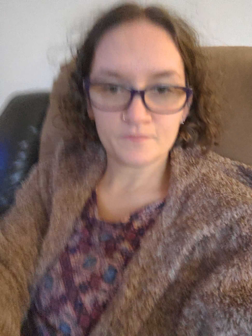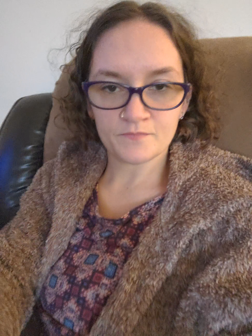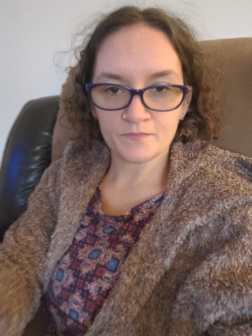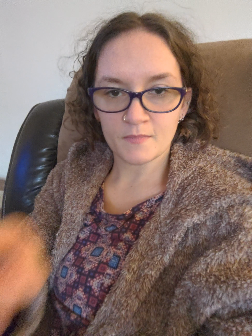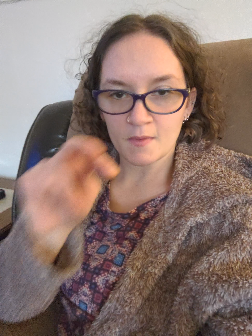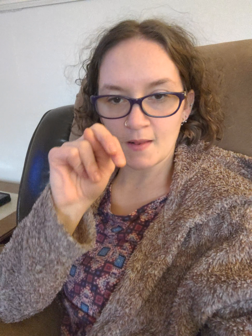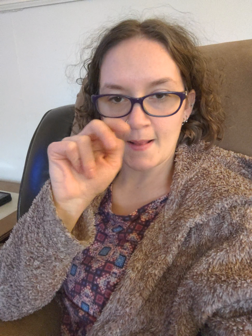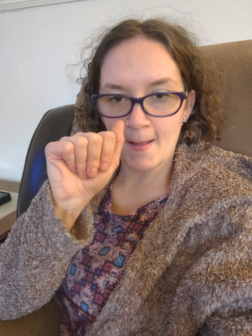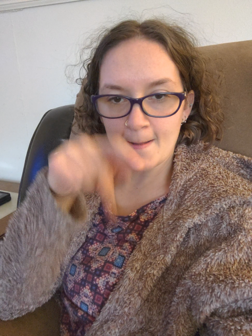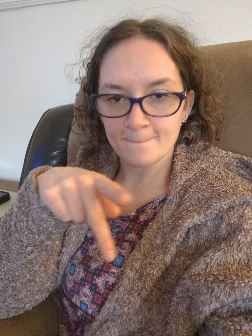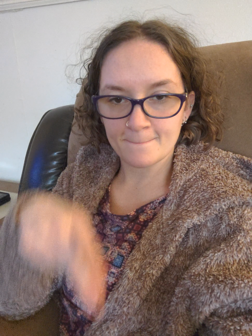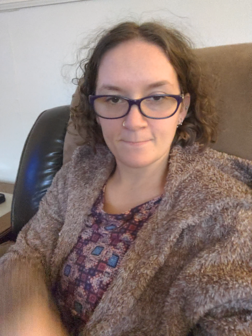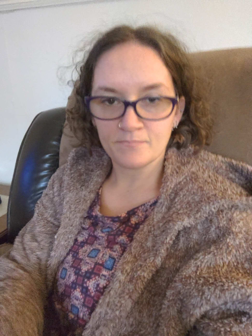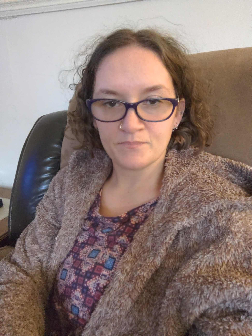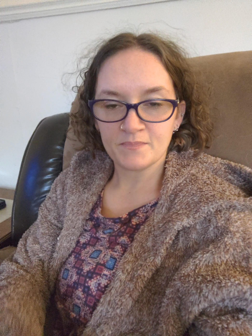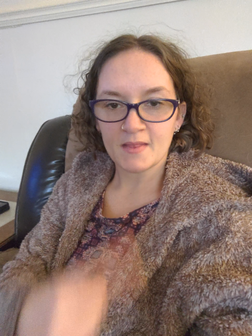nap